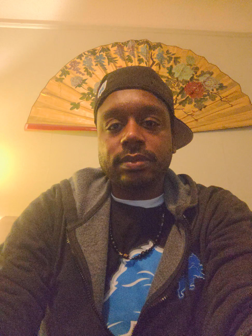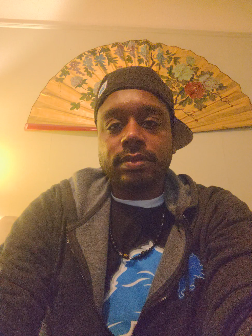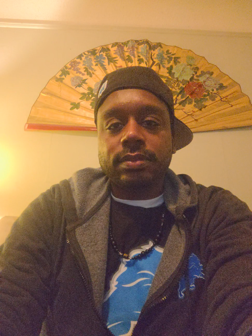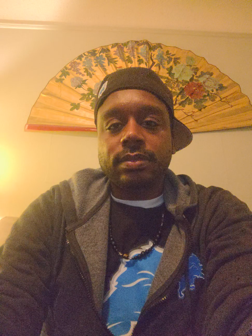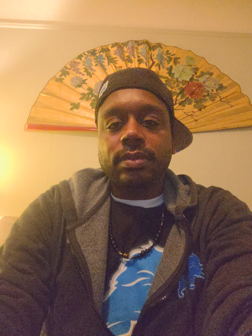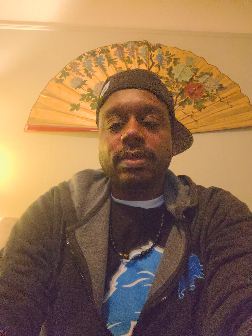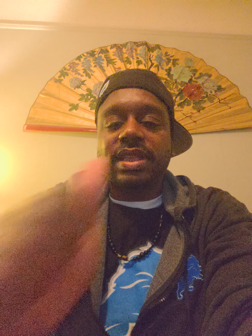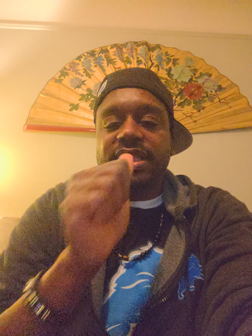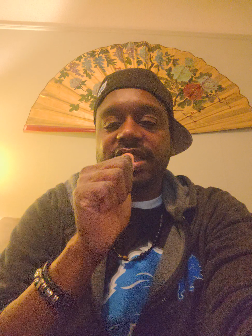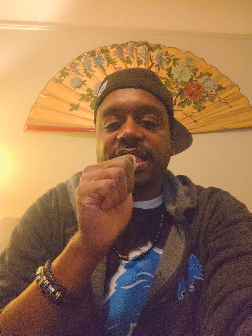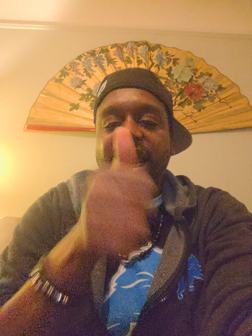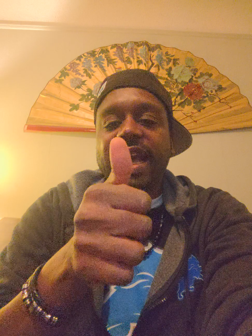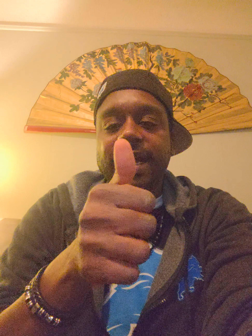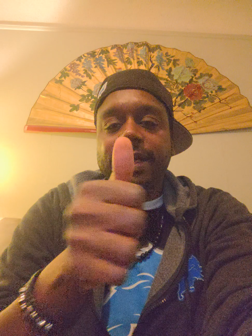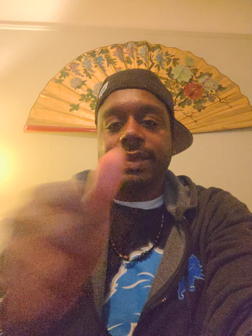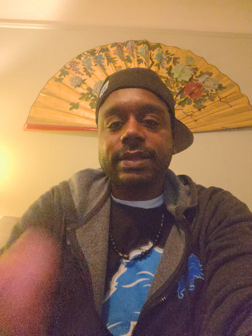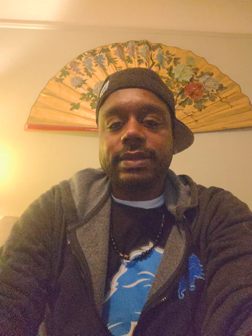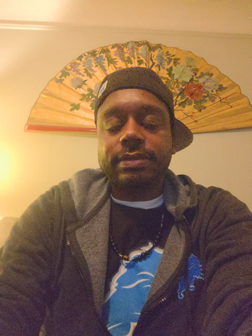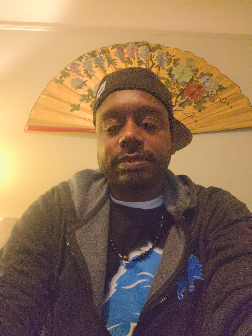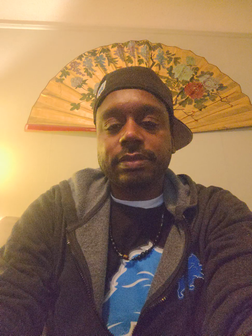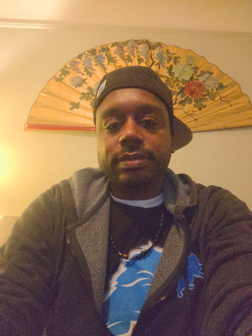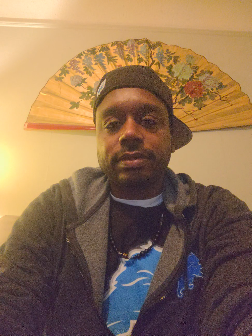nuts